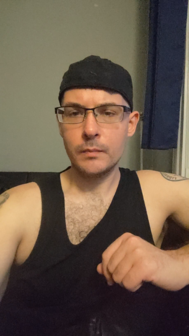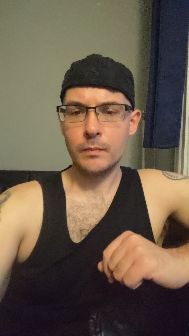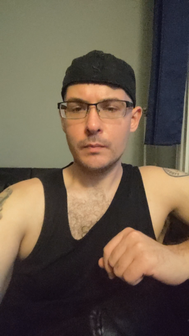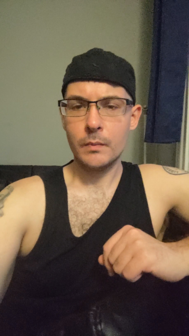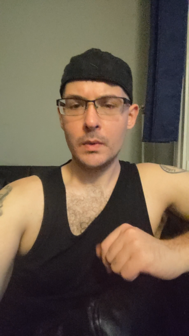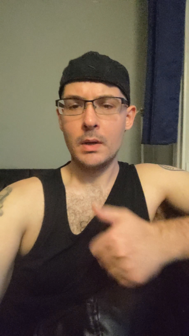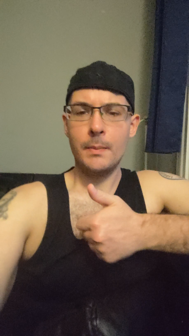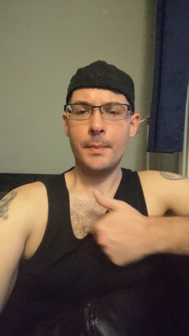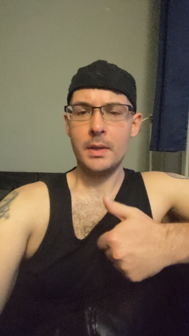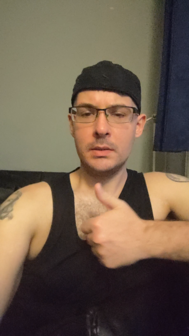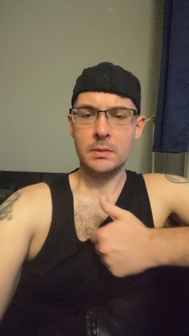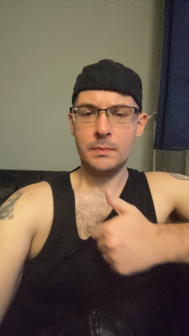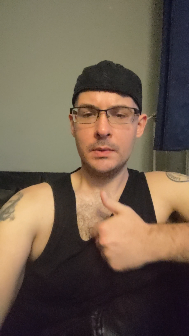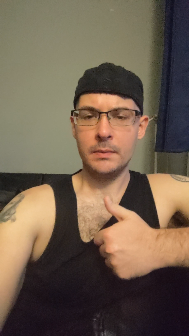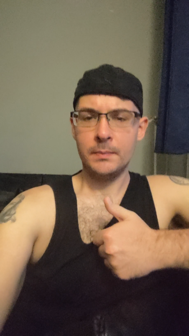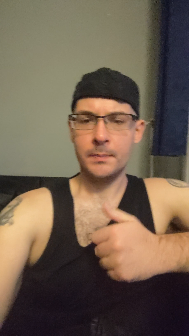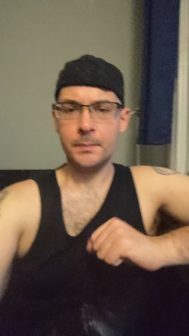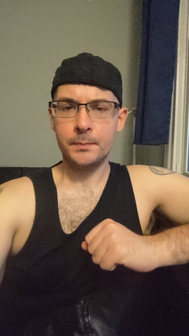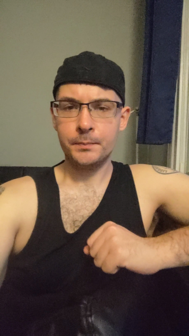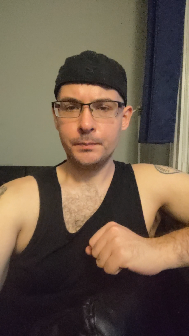basement